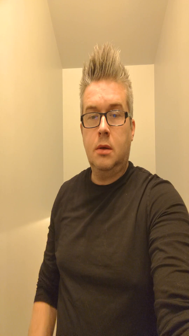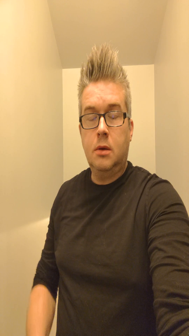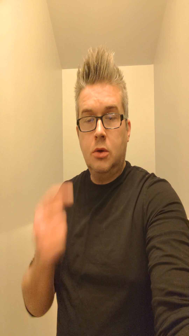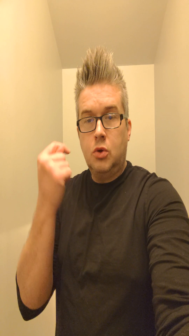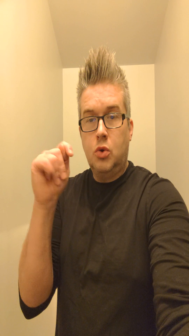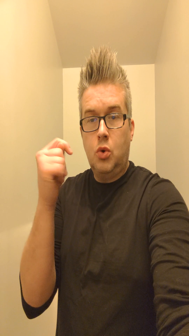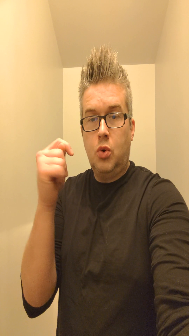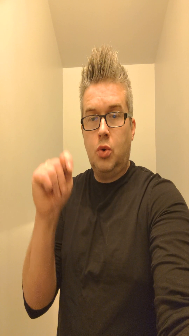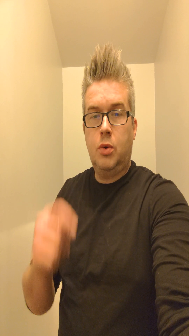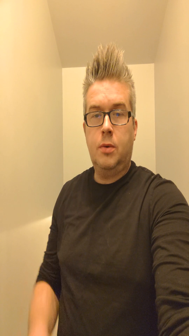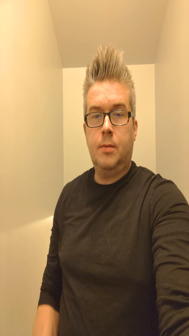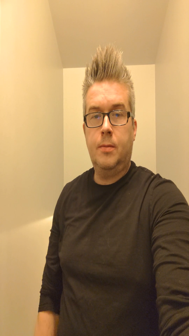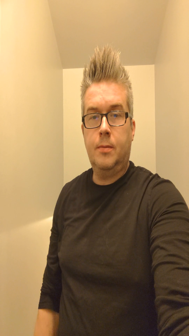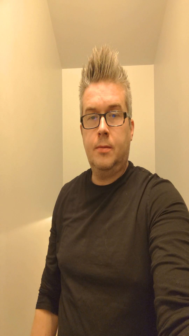toy